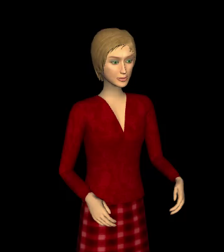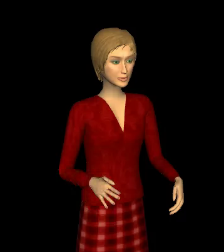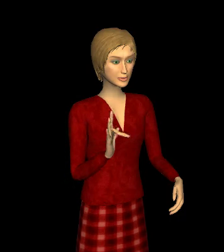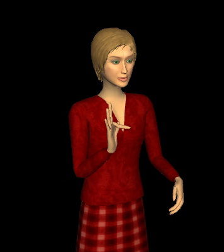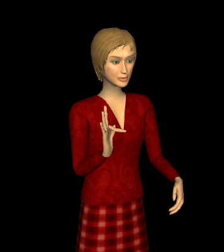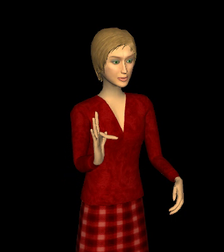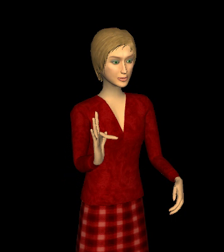فرنسا